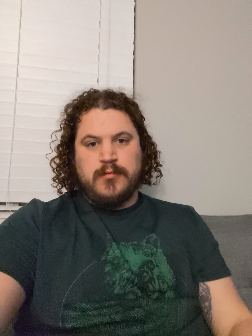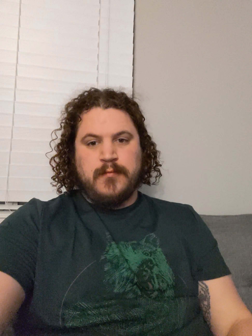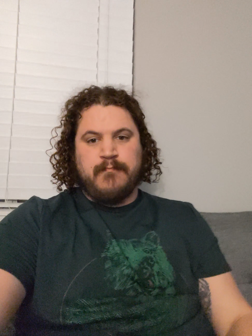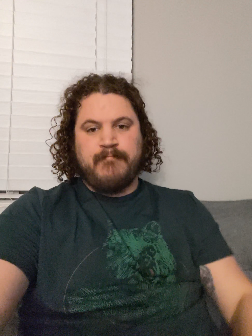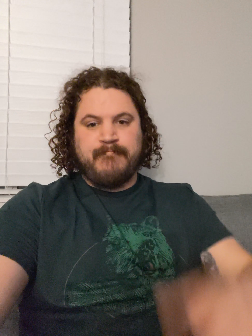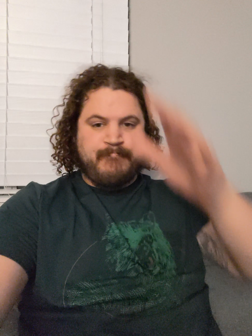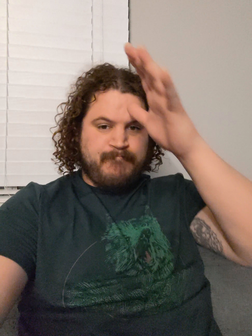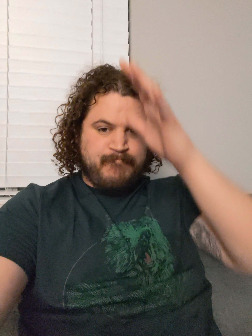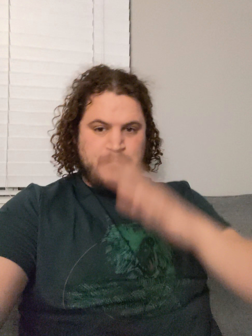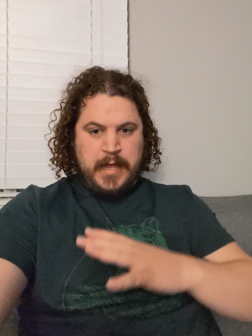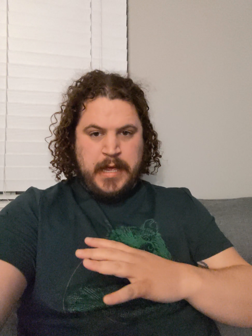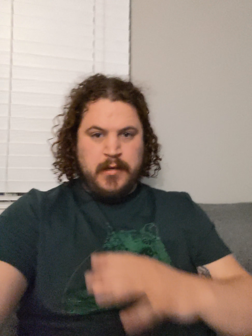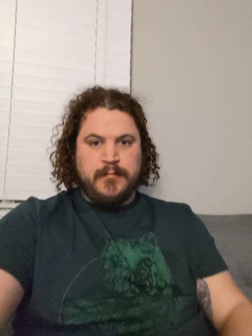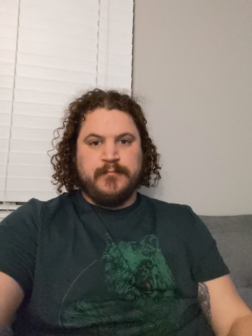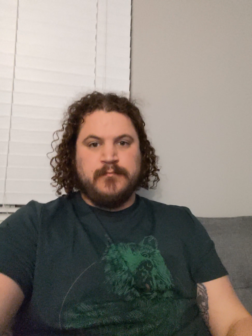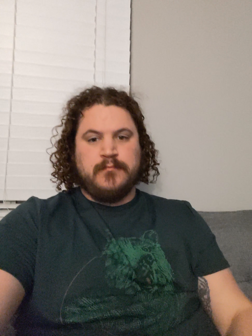man